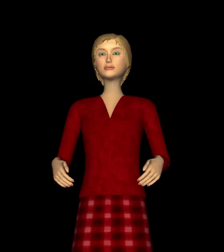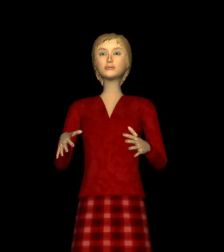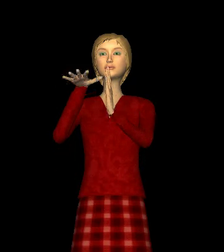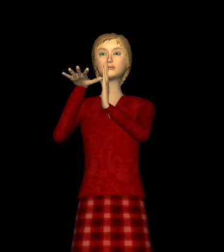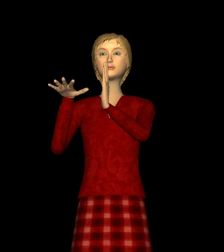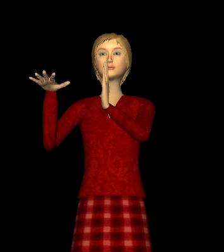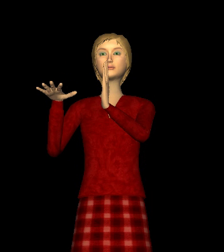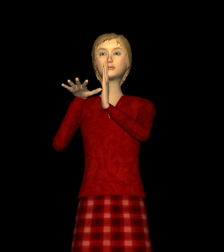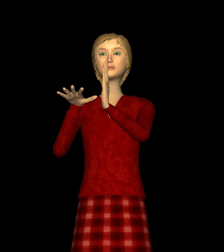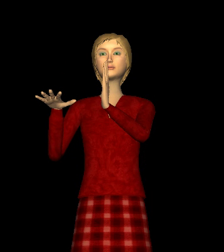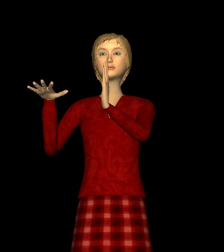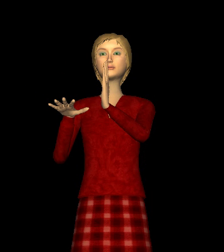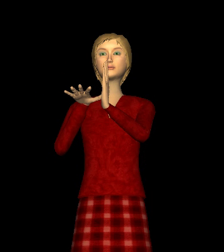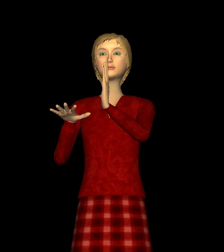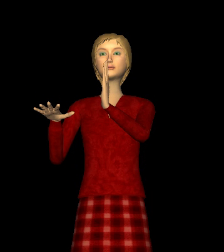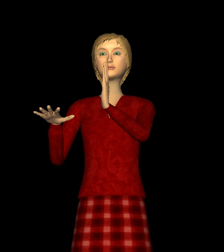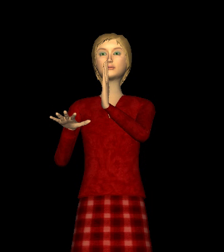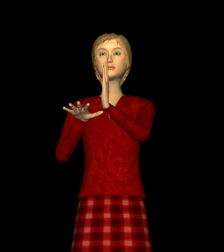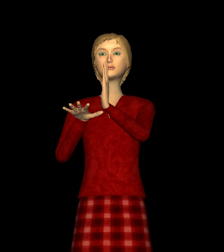خريف